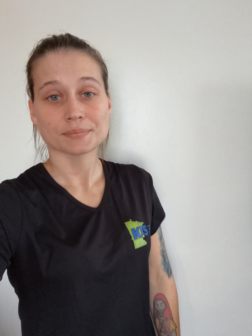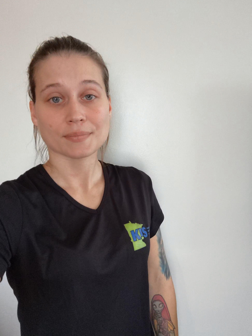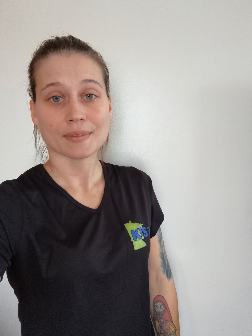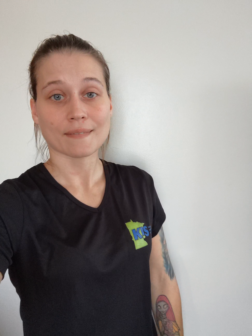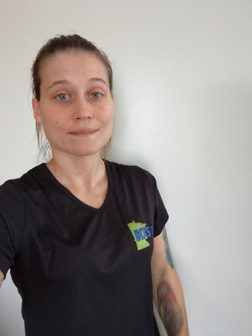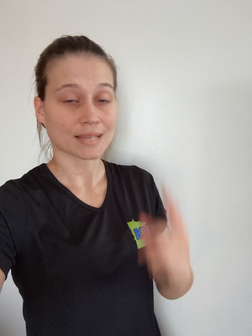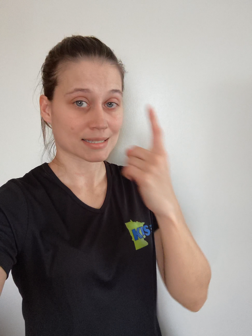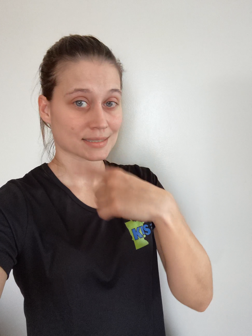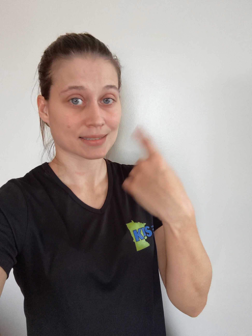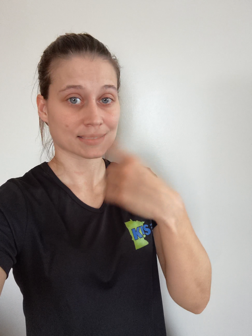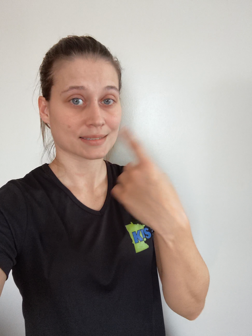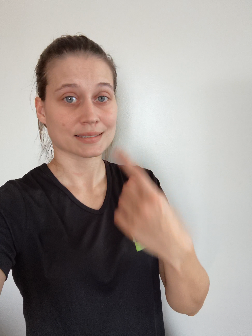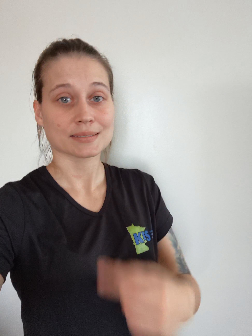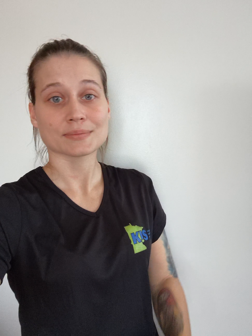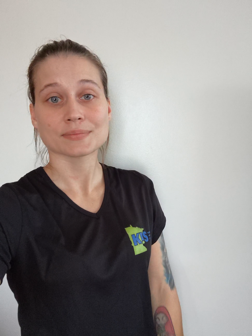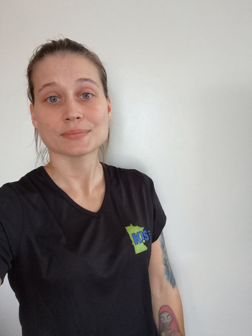face